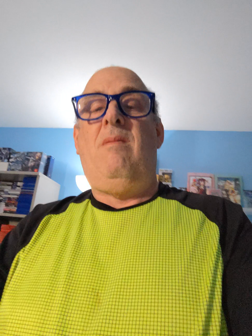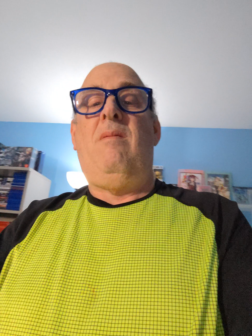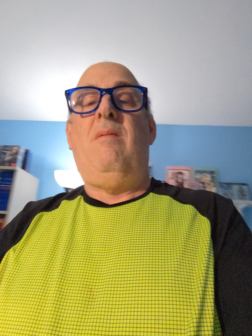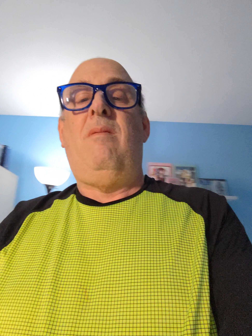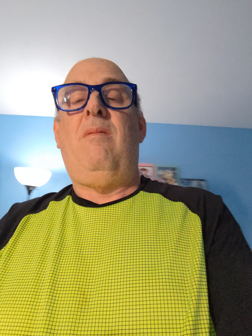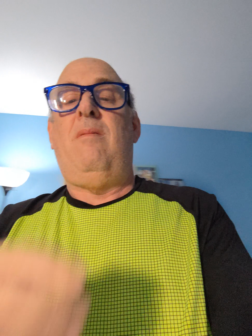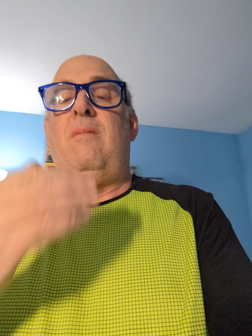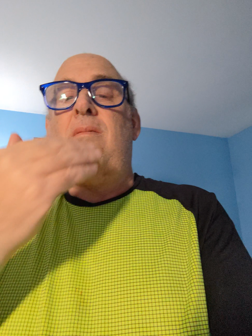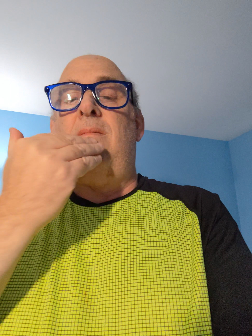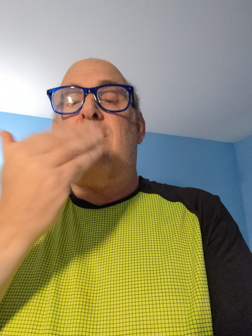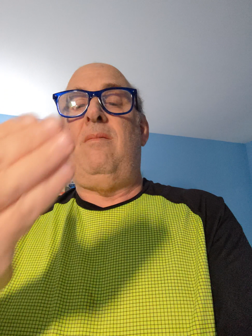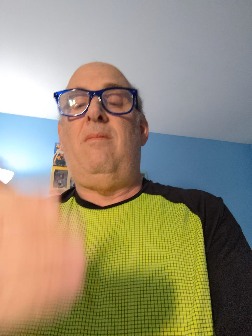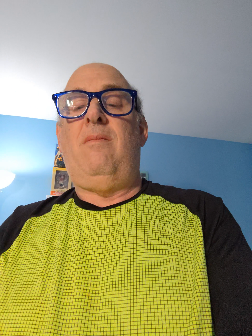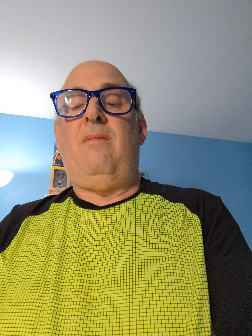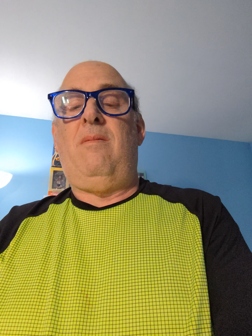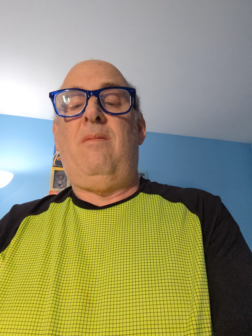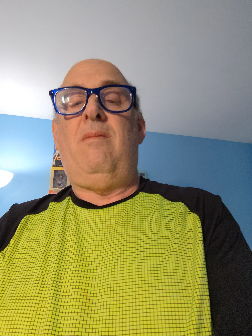thank you